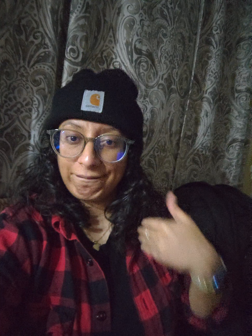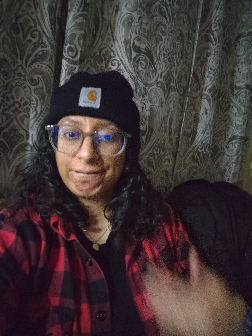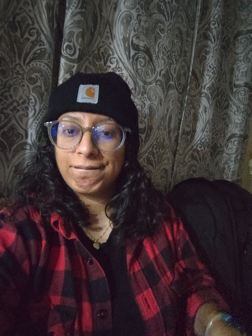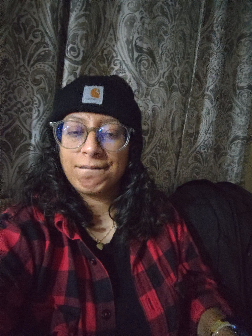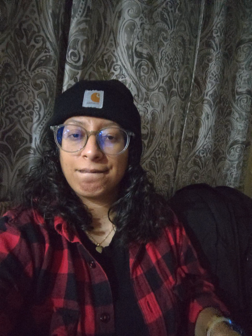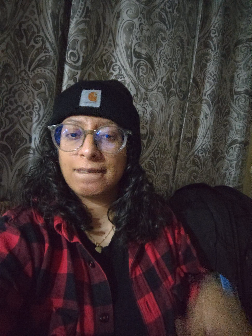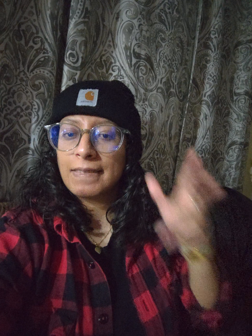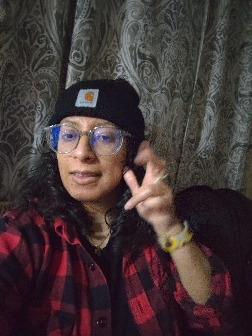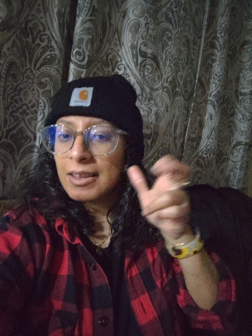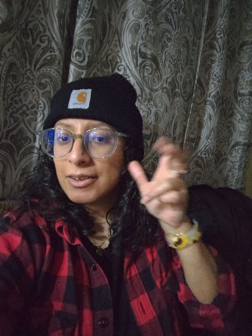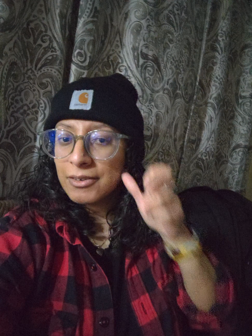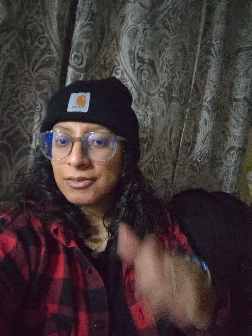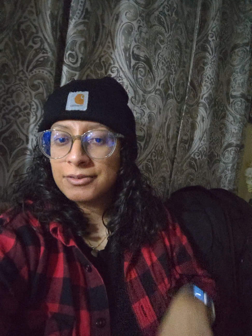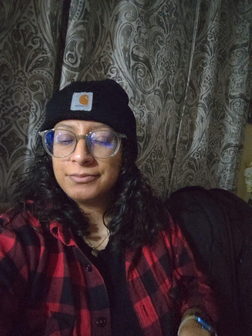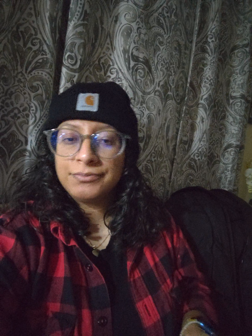hear